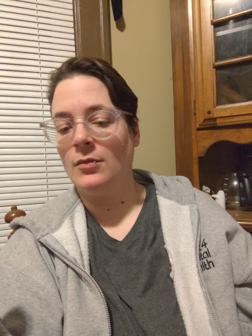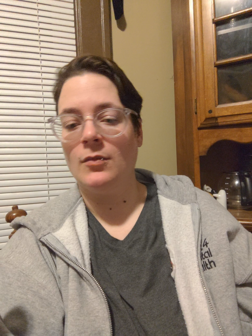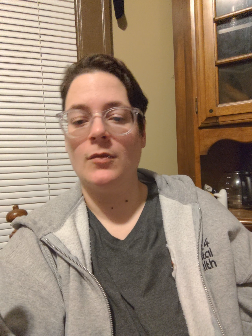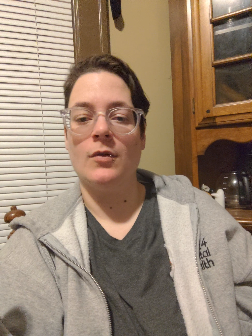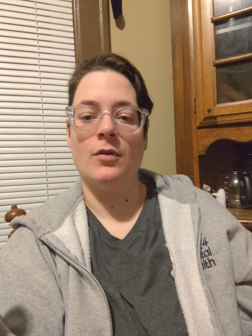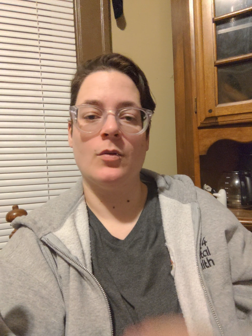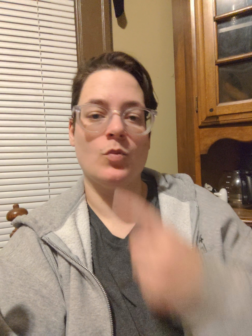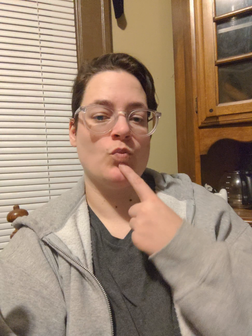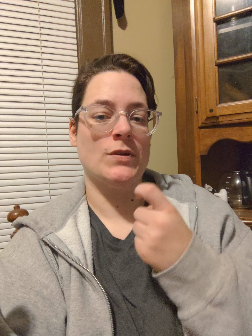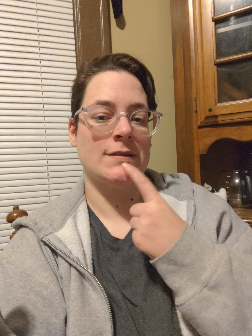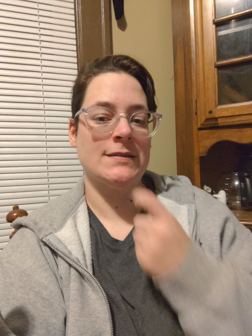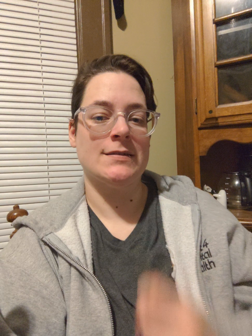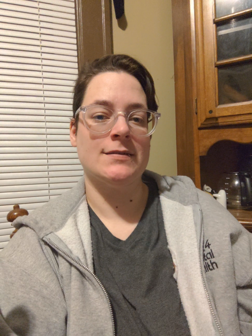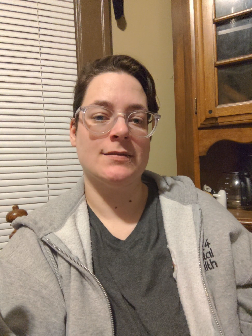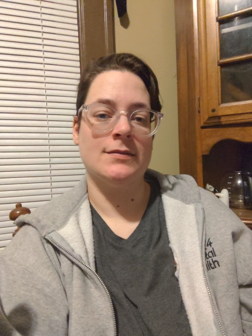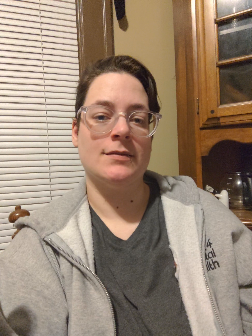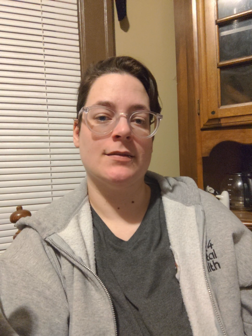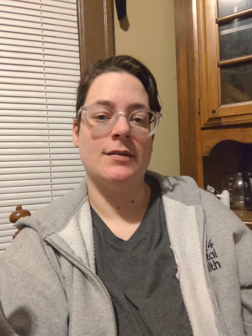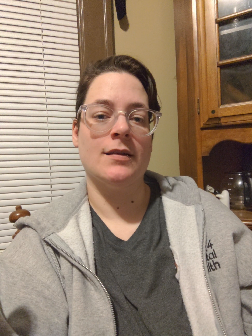red